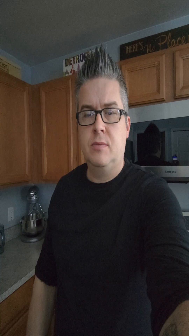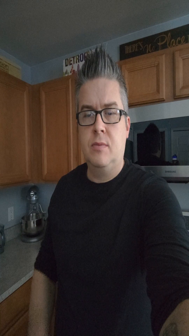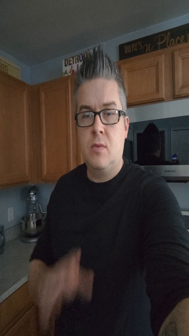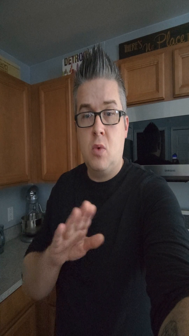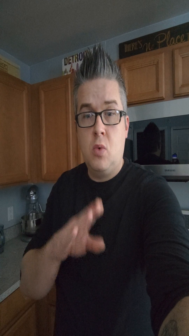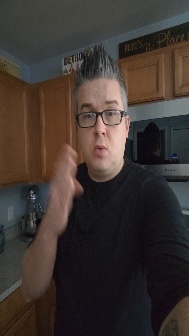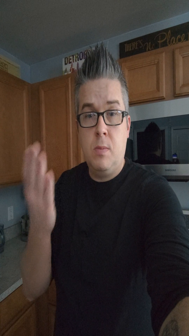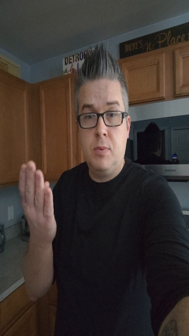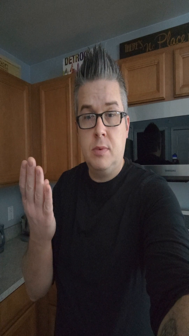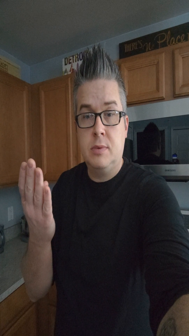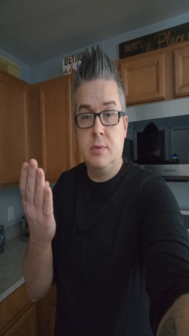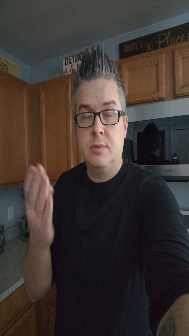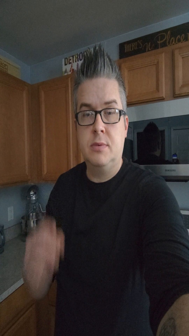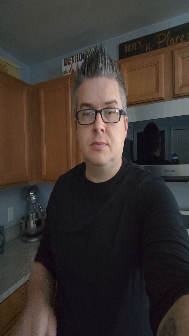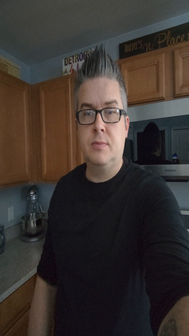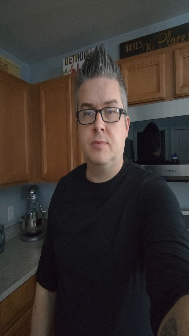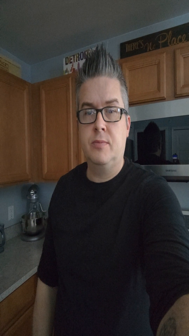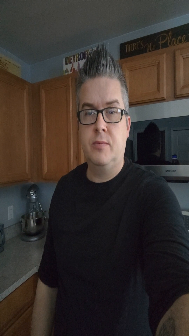open